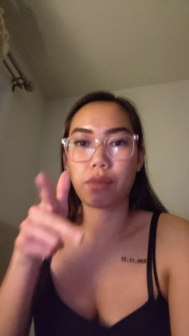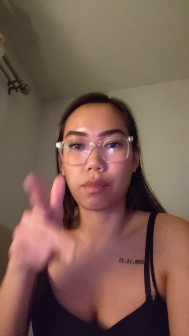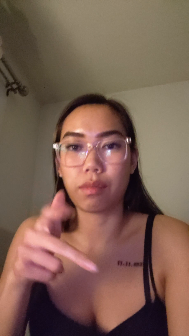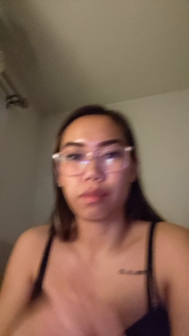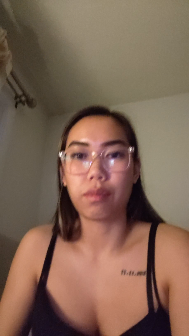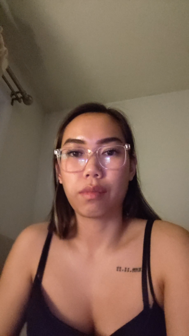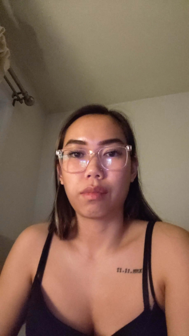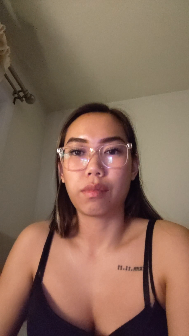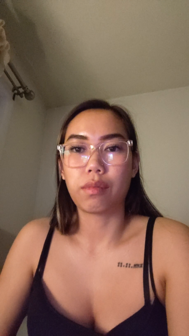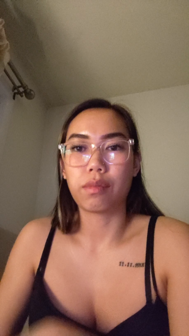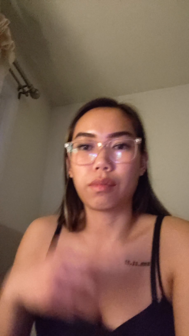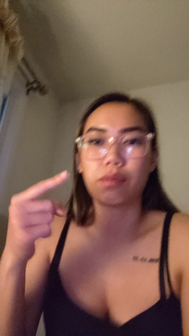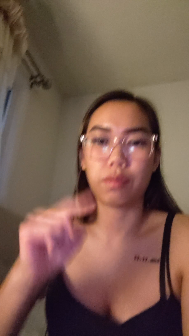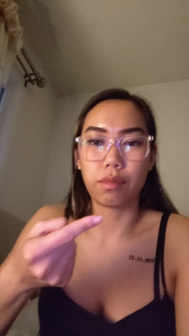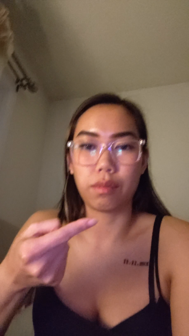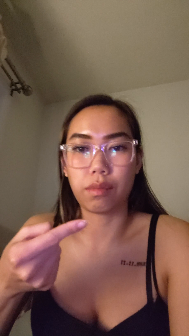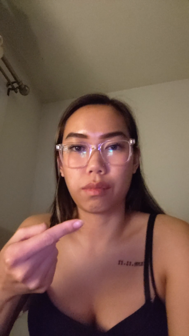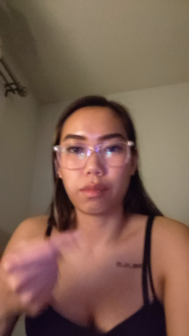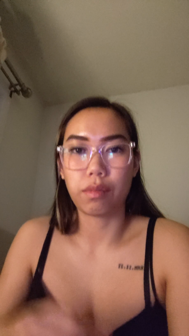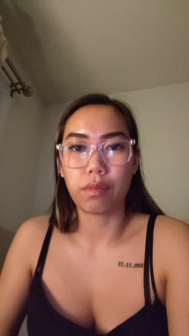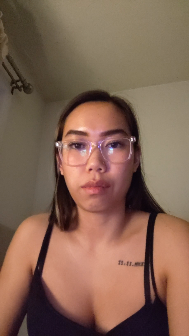hurt